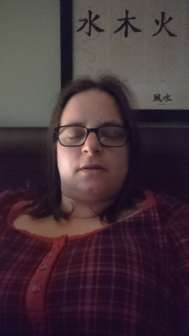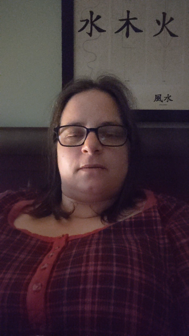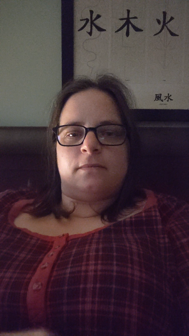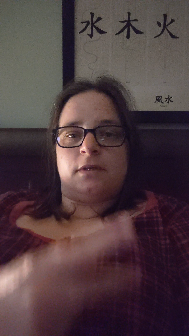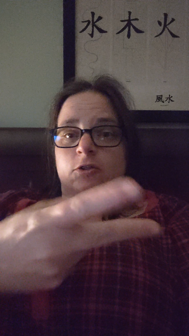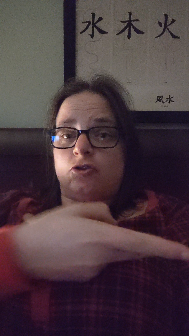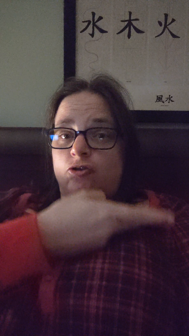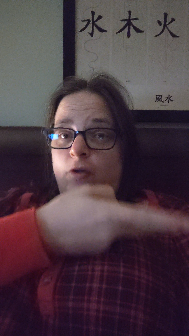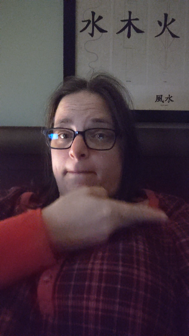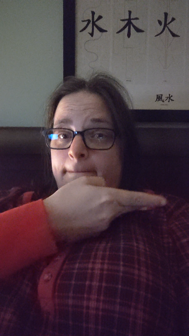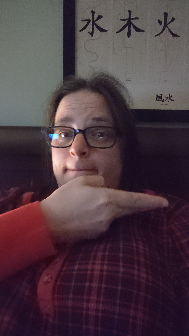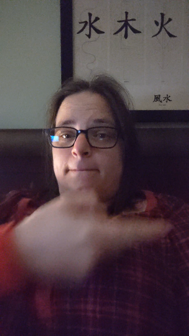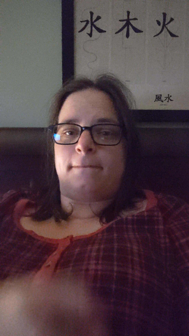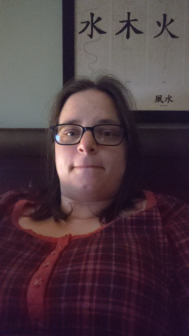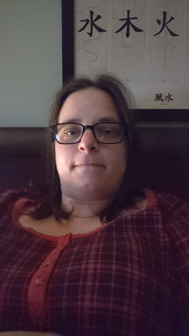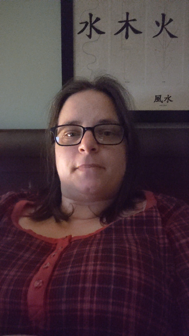sheep